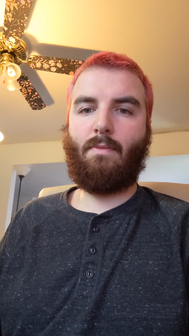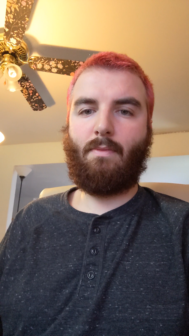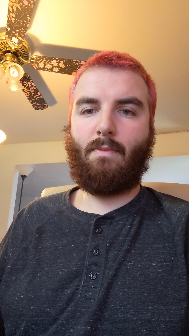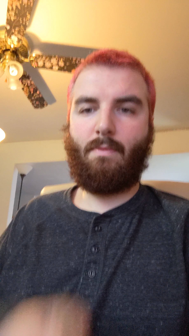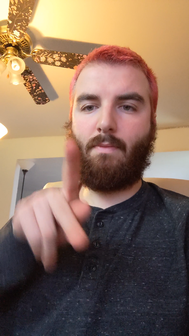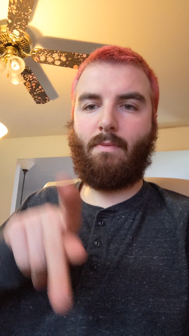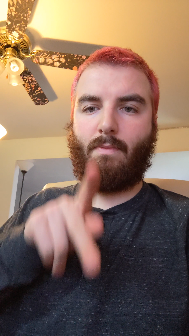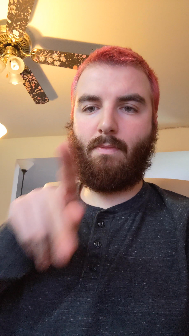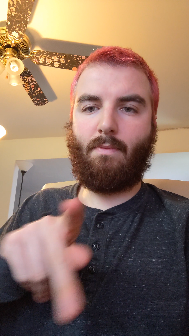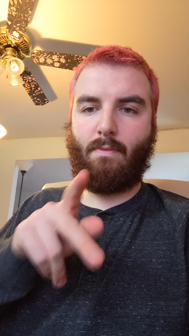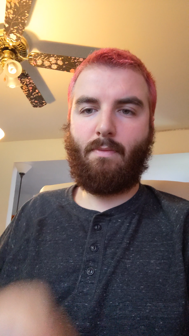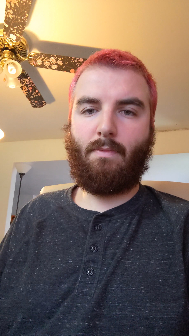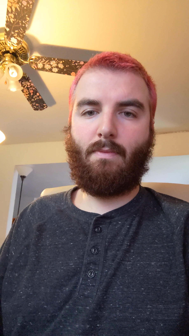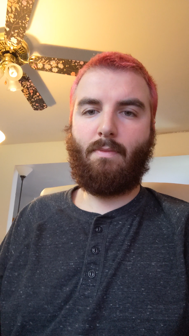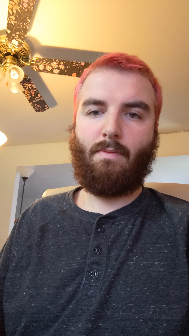people